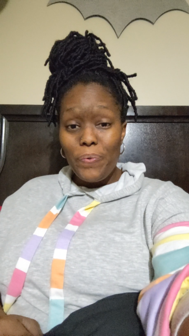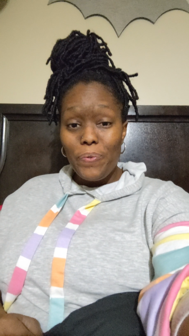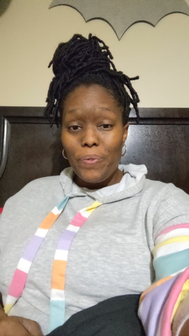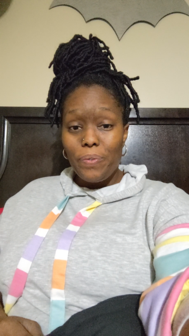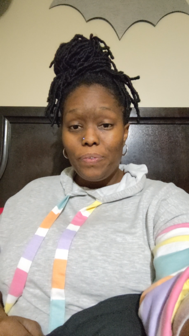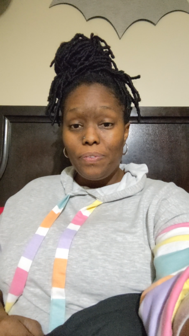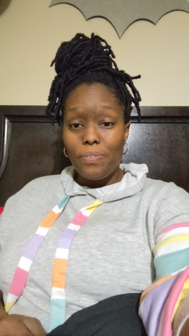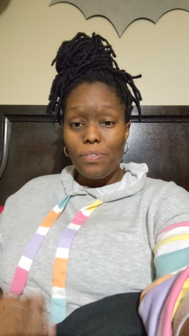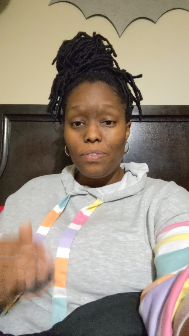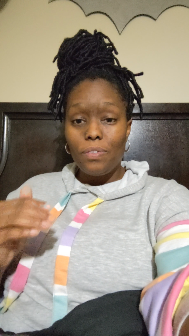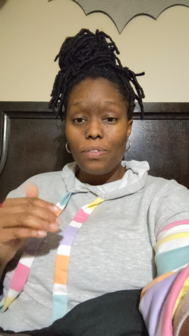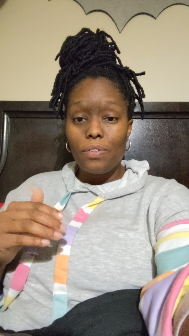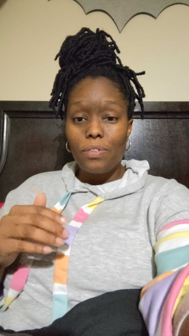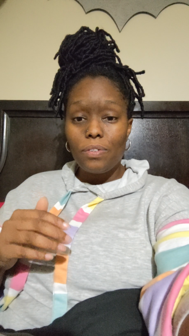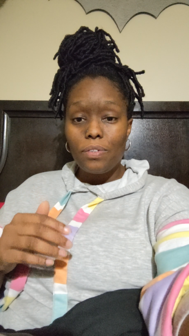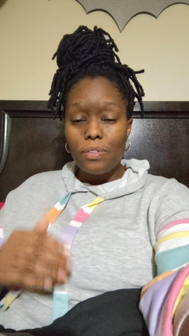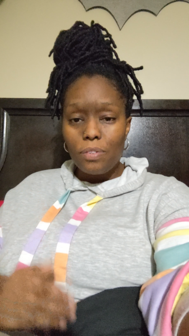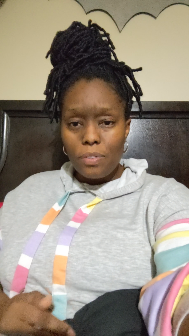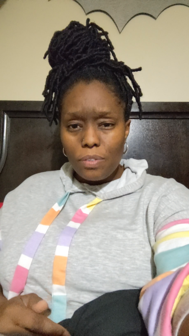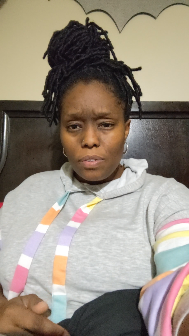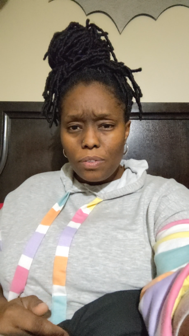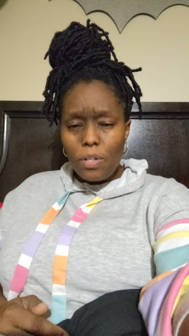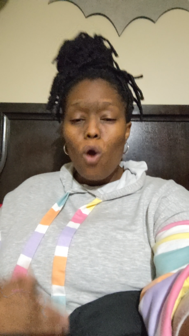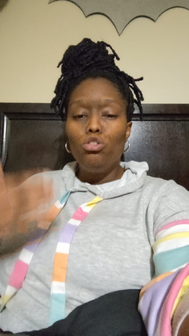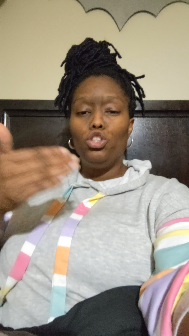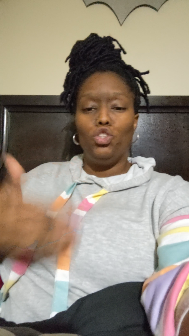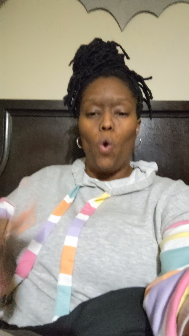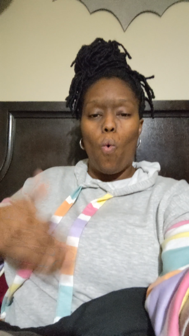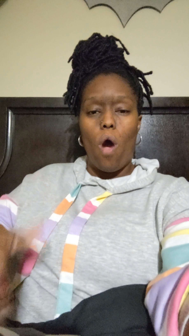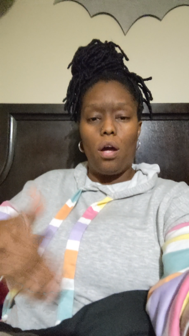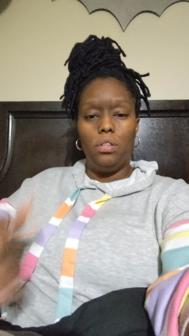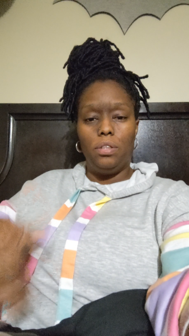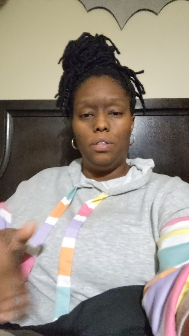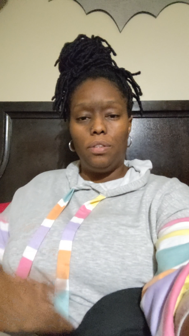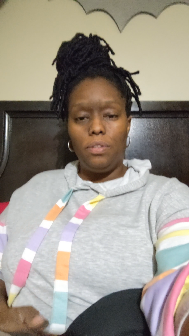shorts